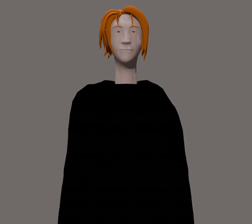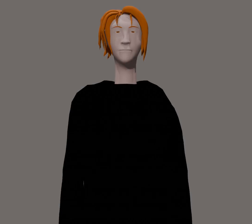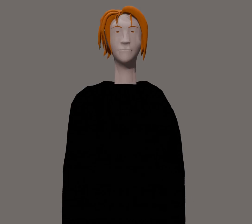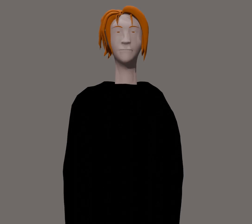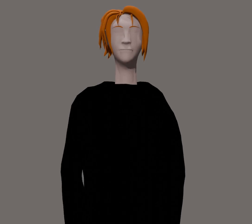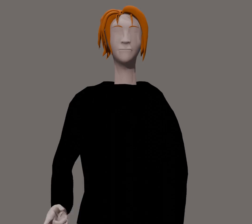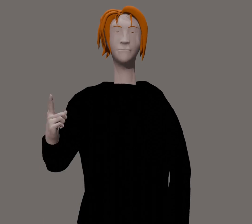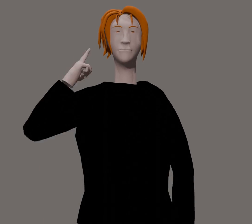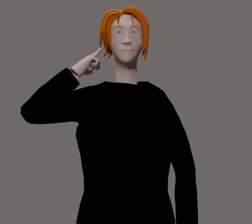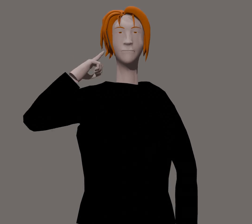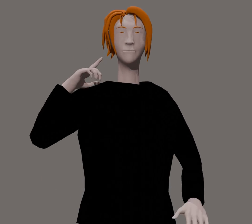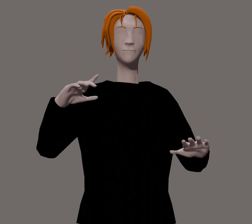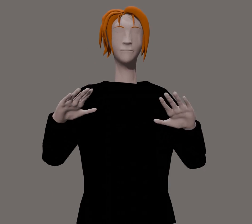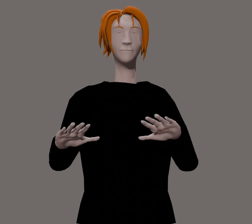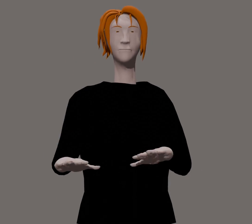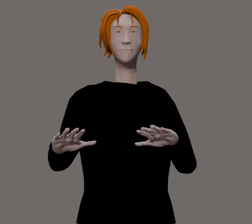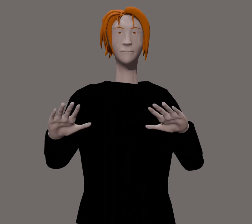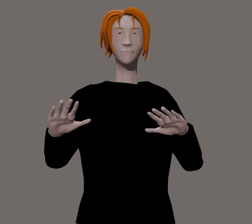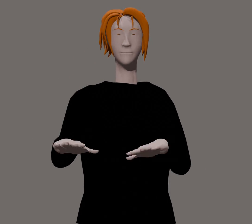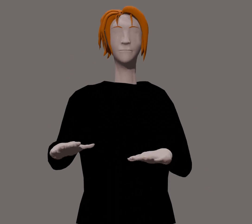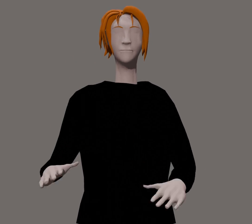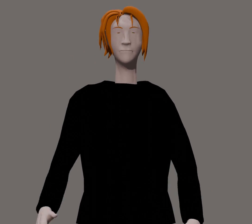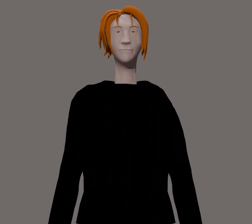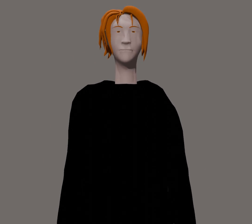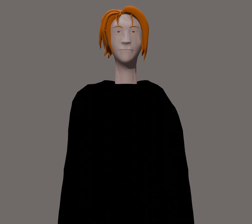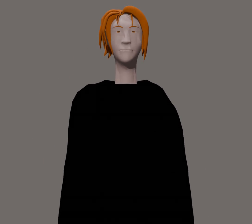Clack